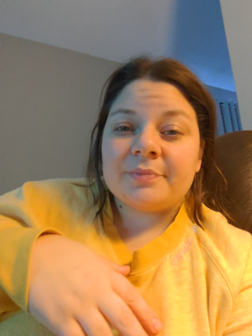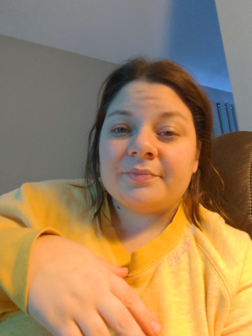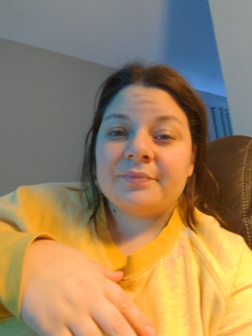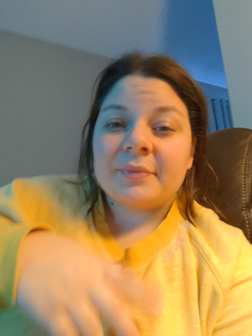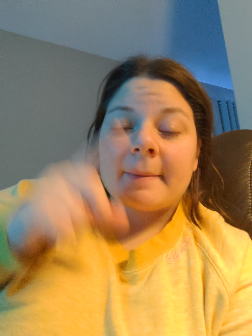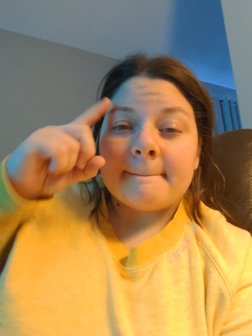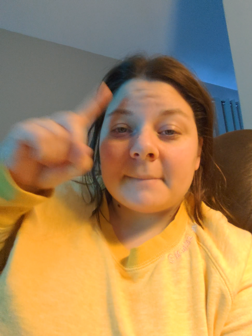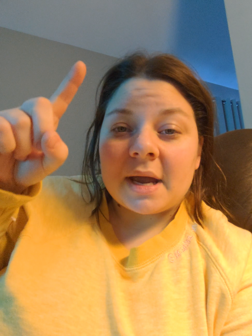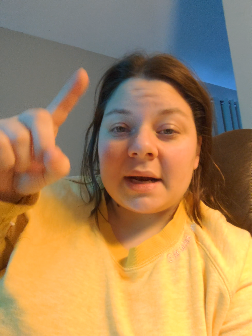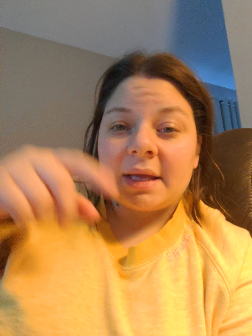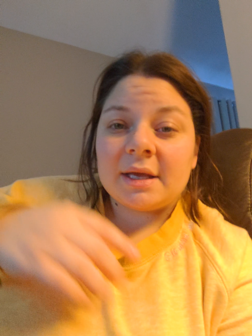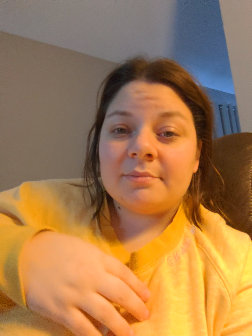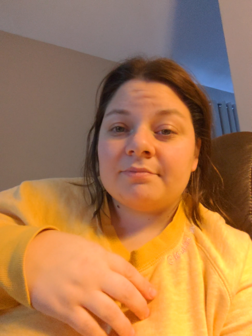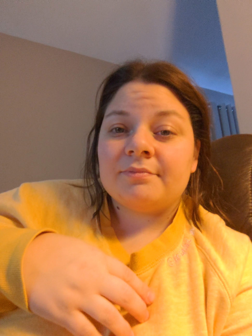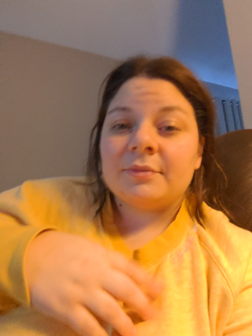penny